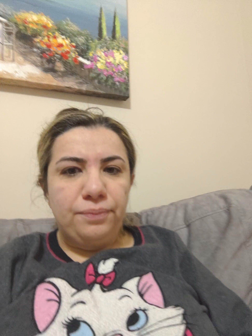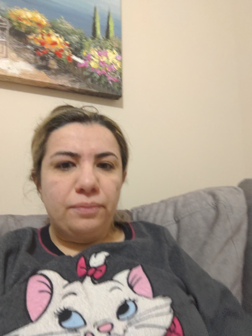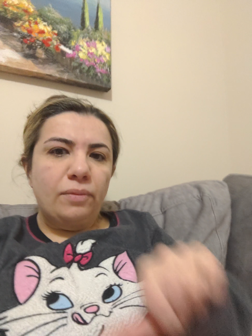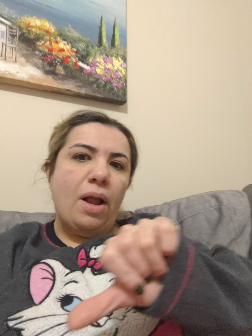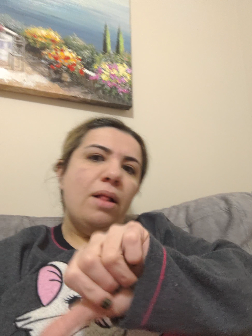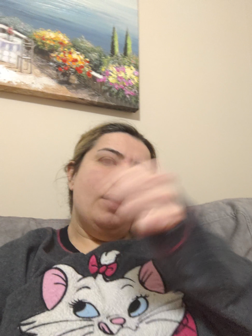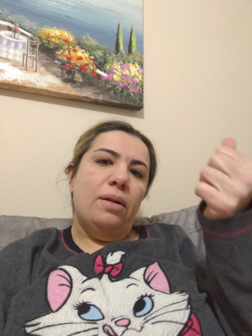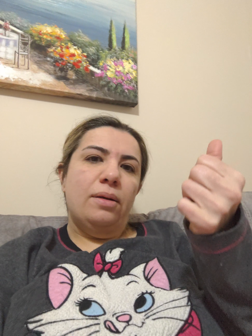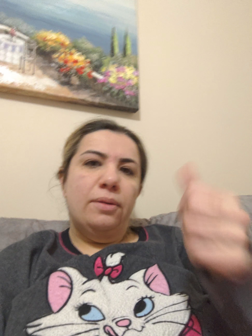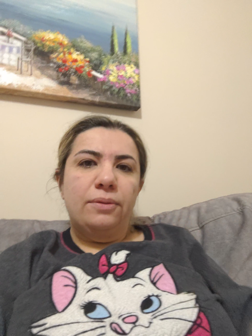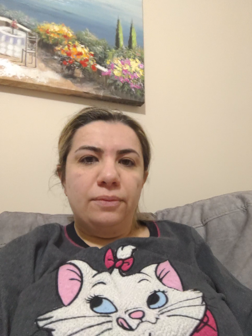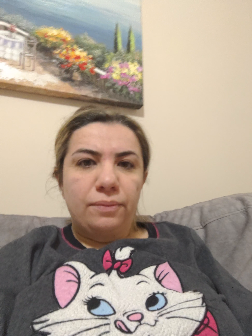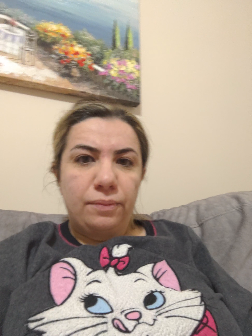another